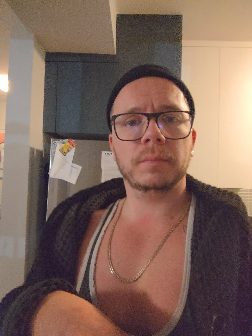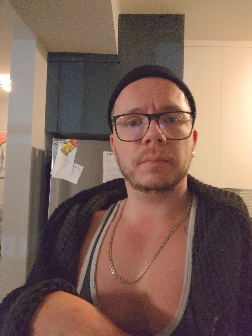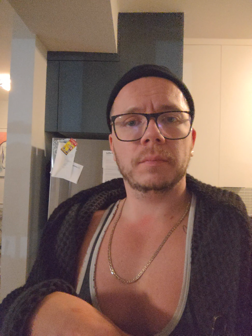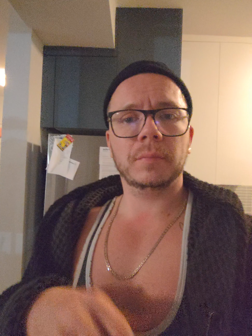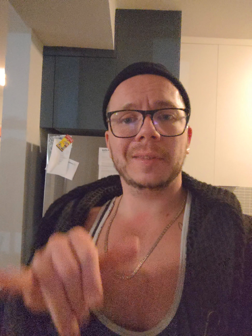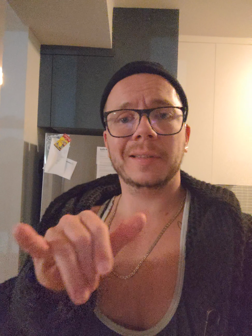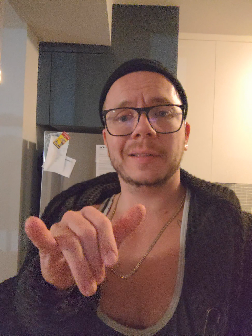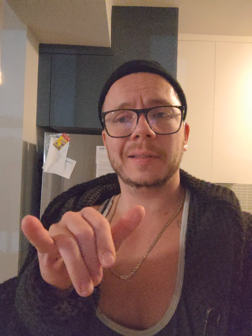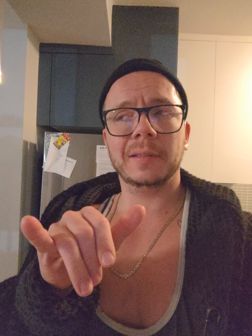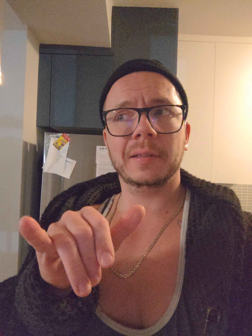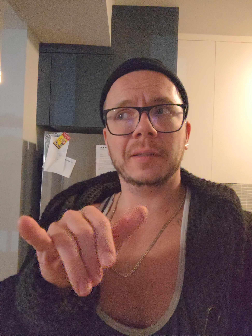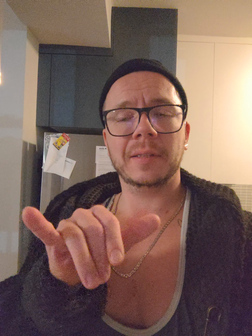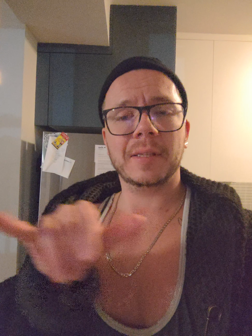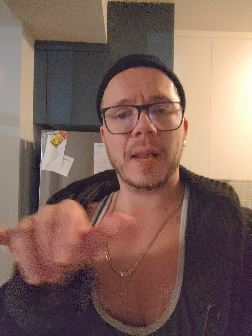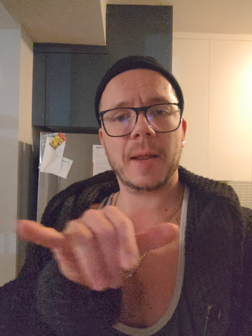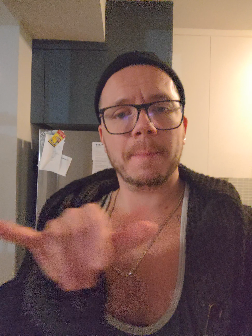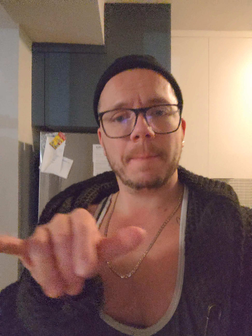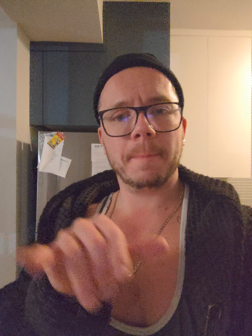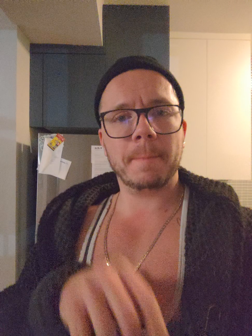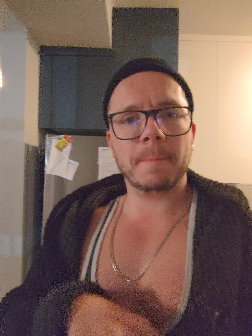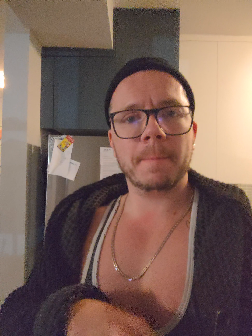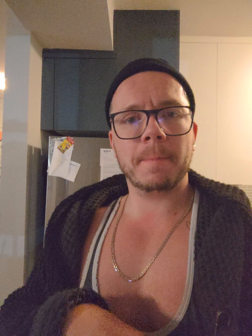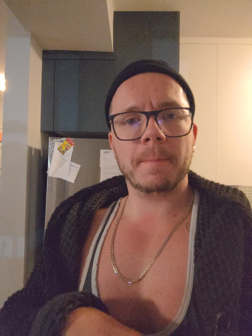same